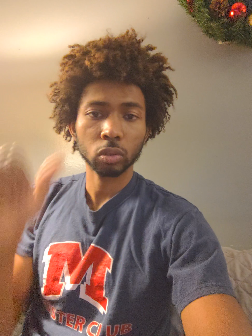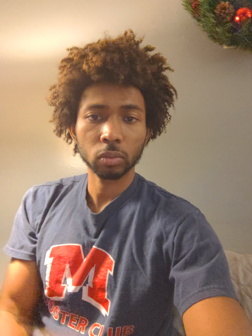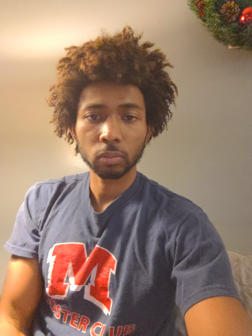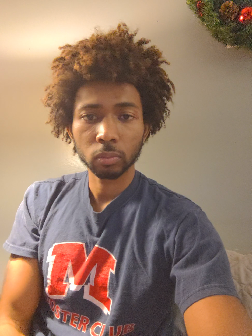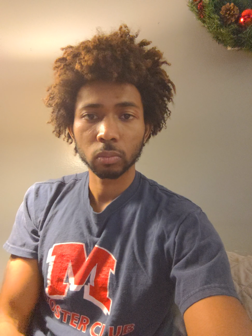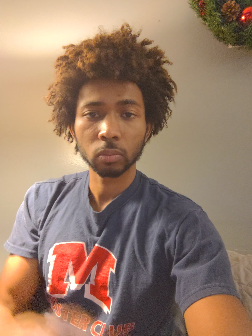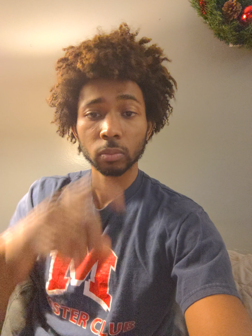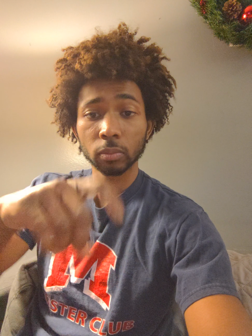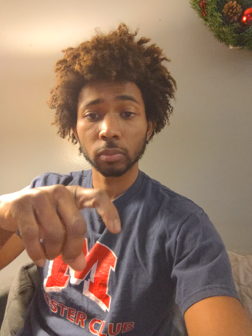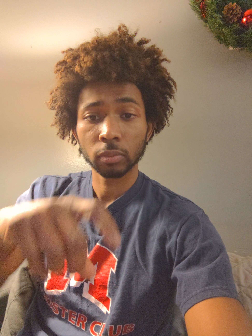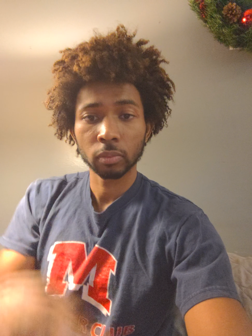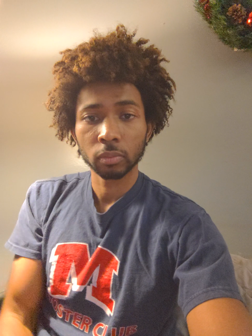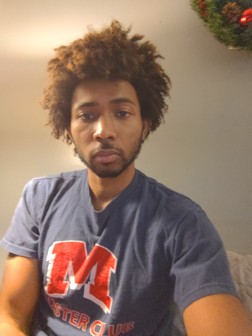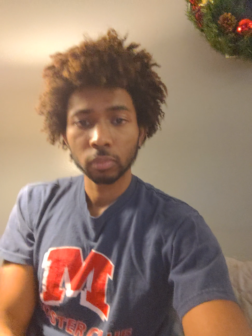time